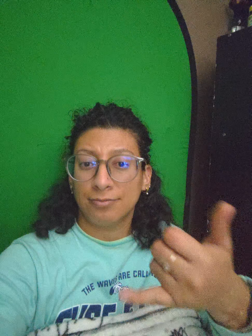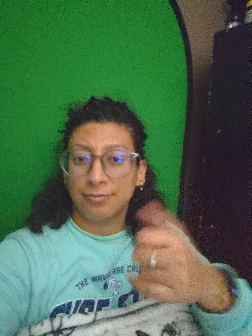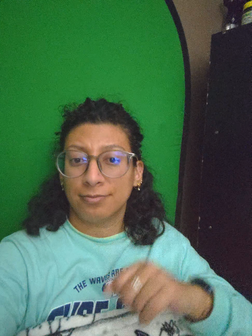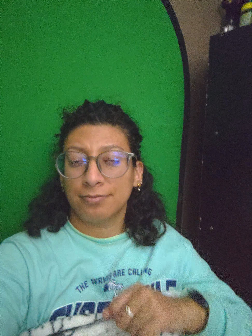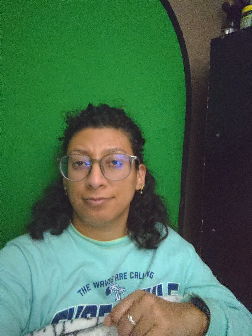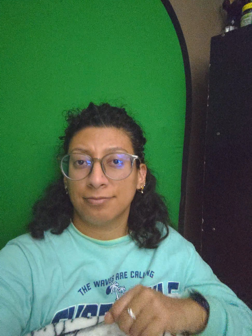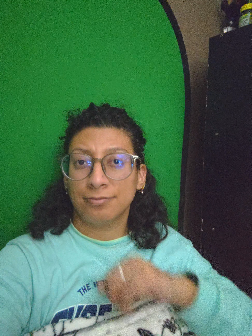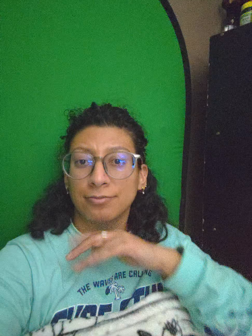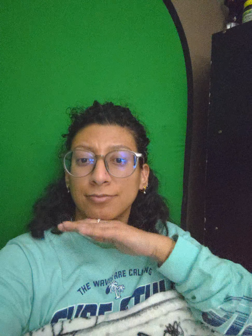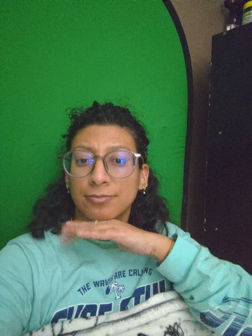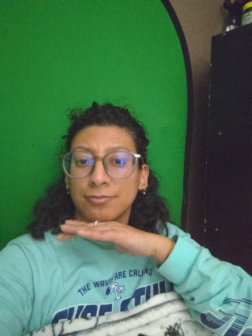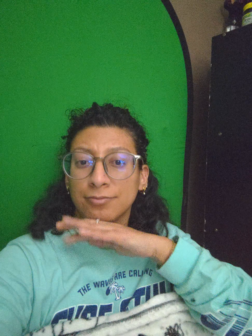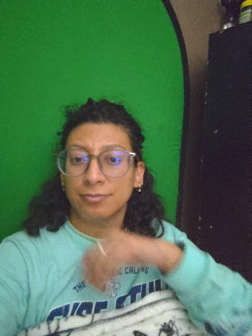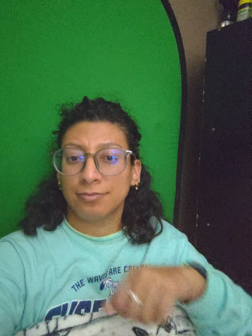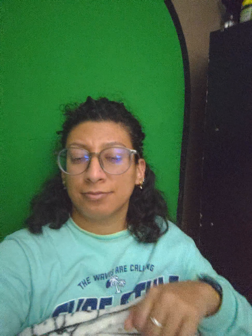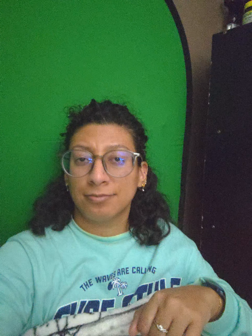dirty